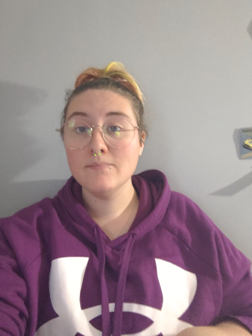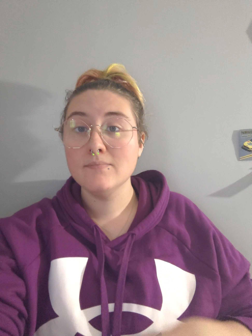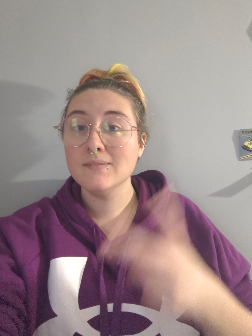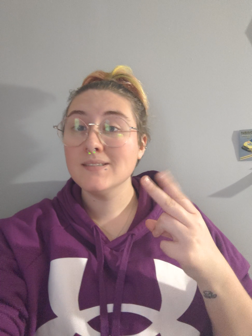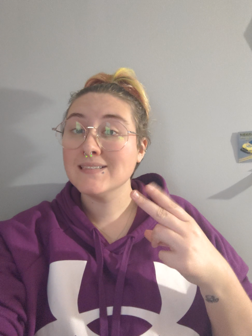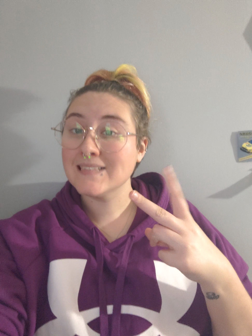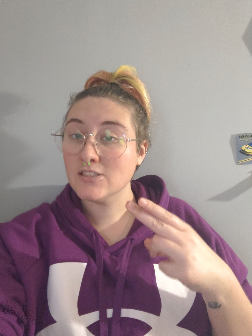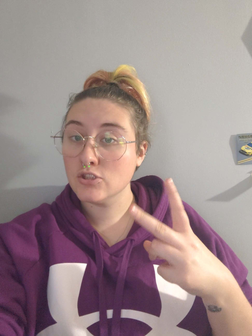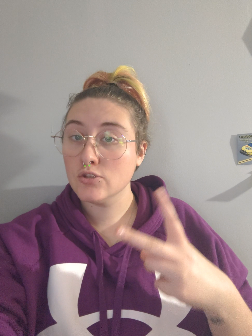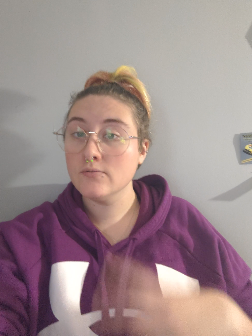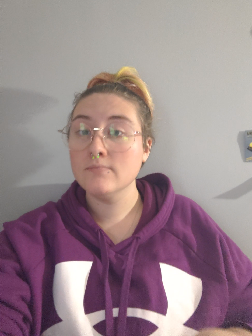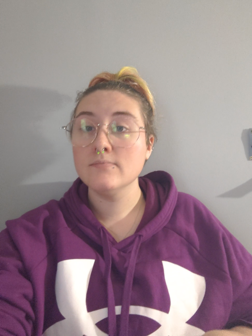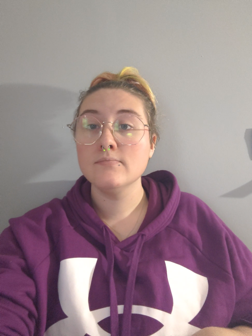scissors